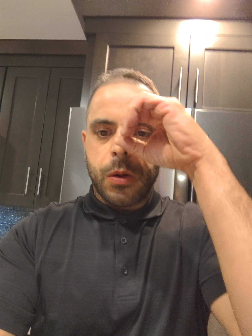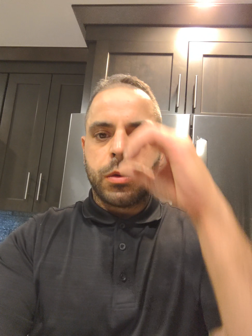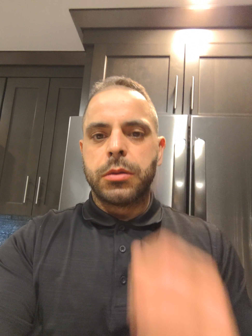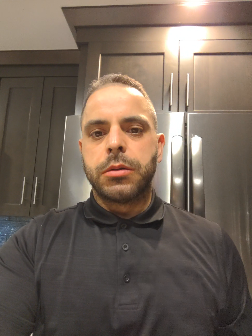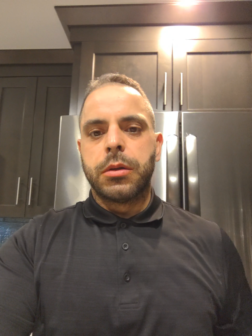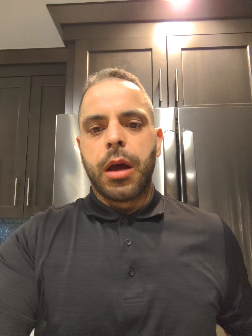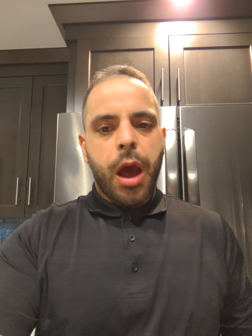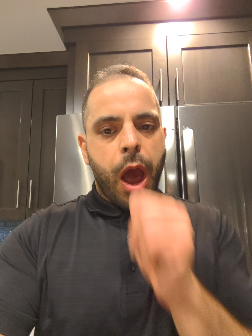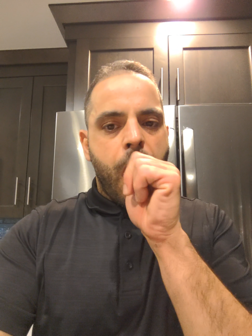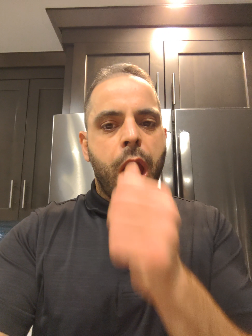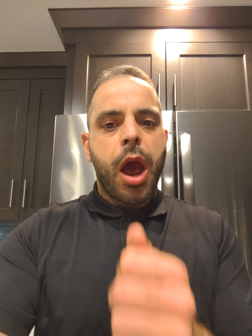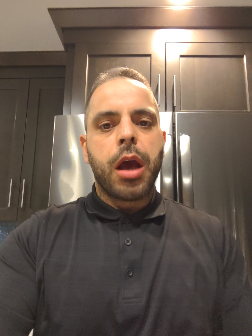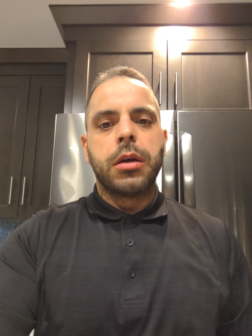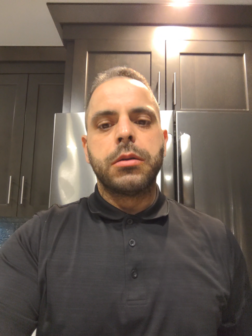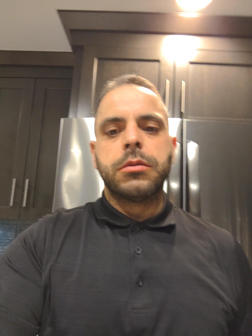nuts